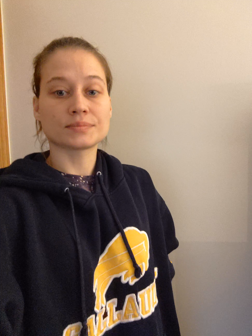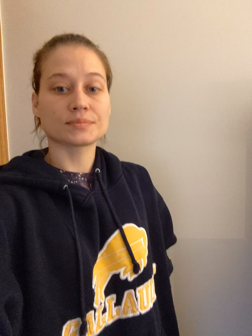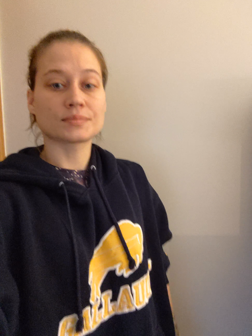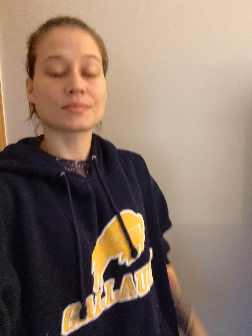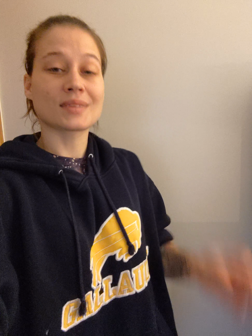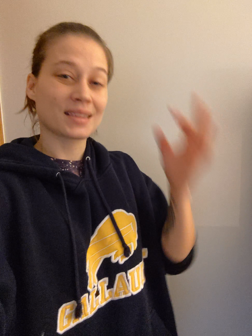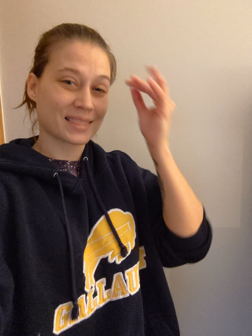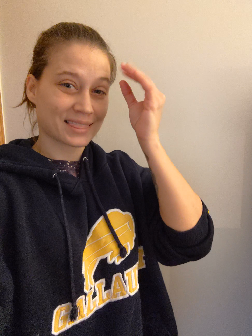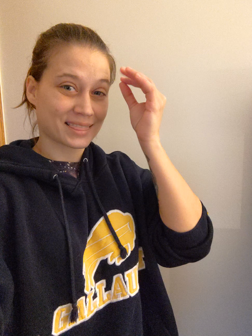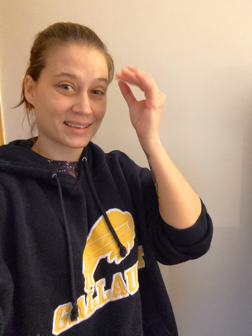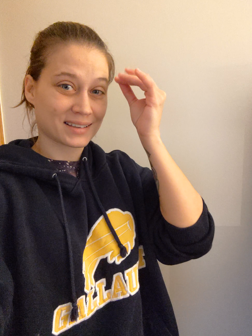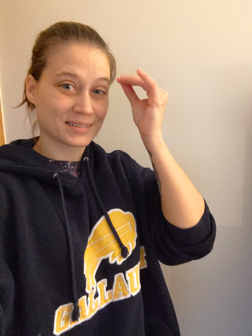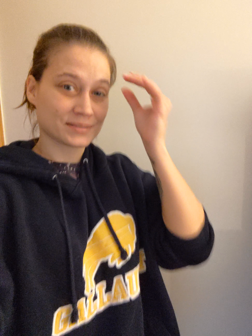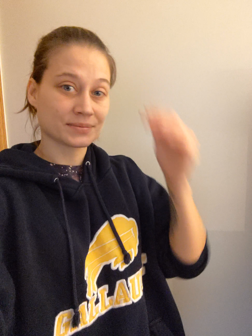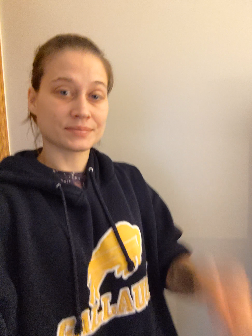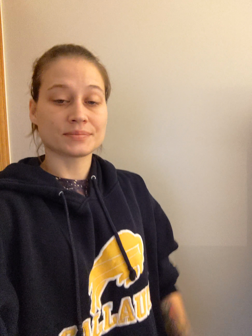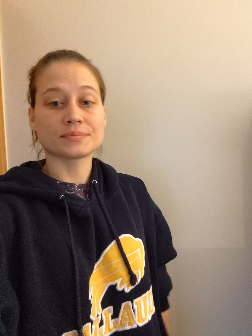think